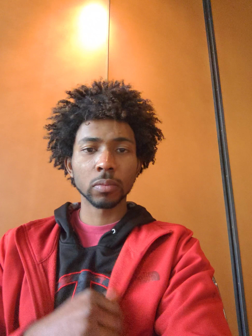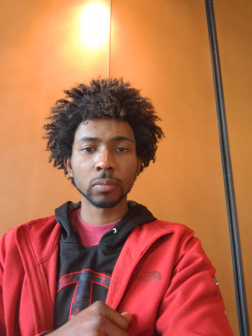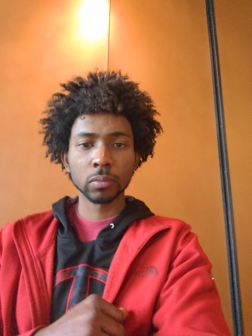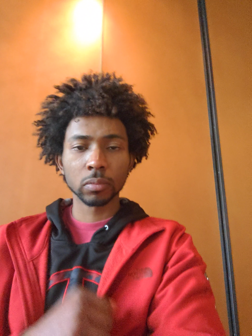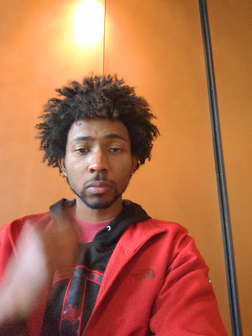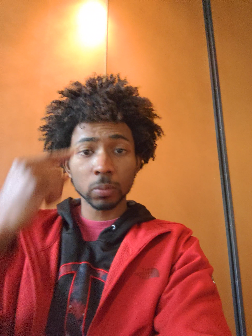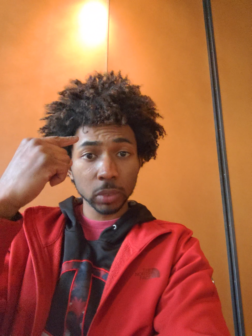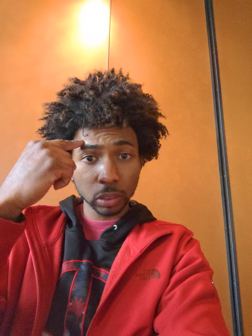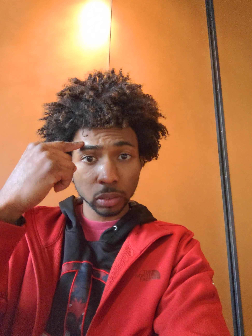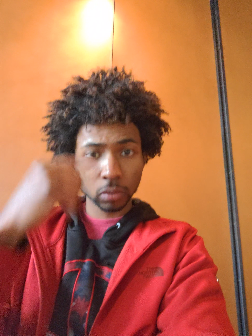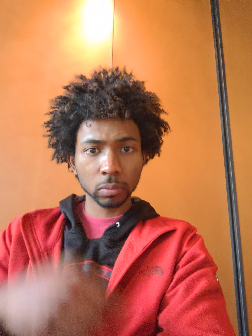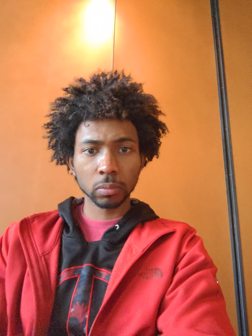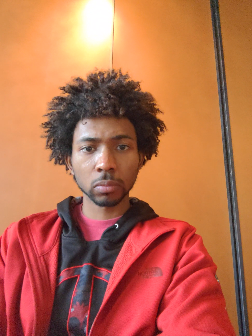think